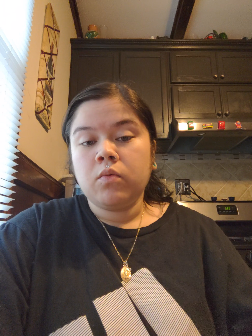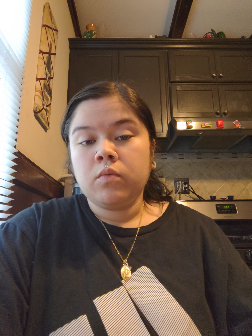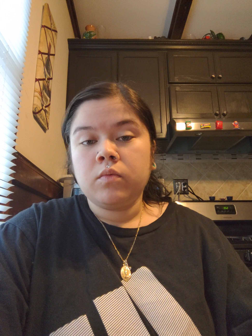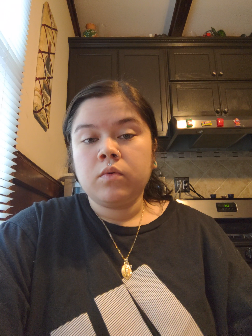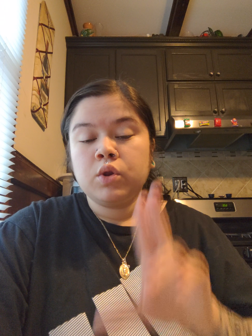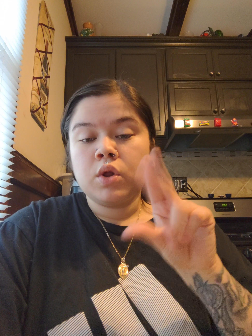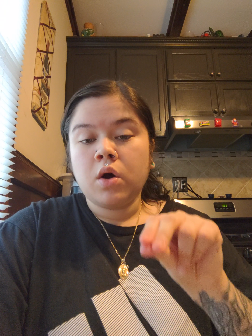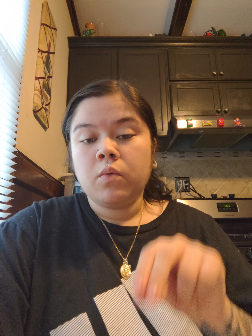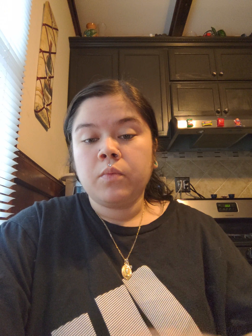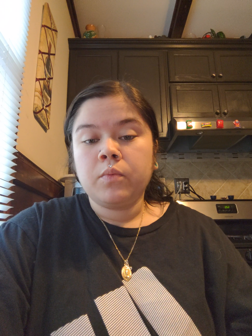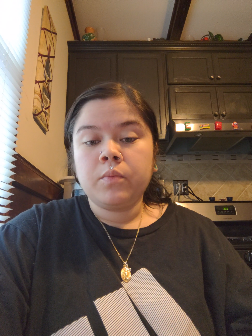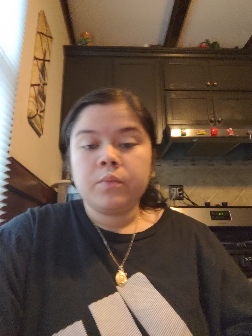no